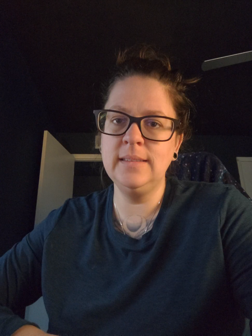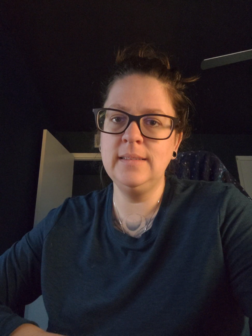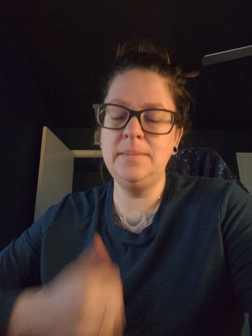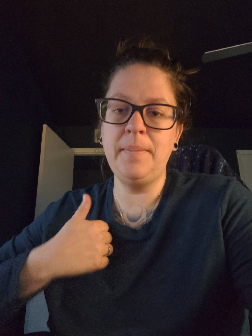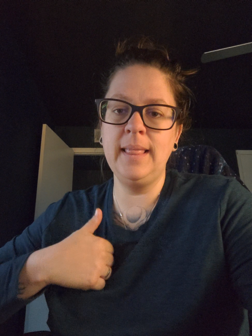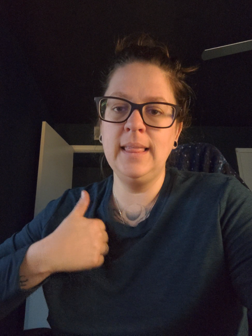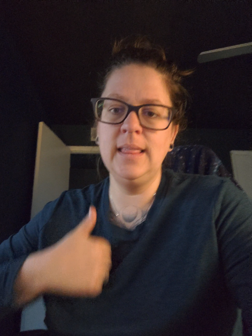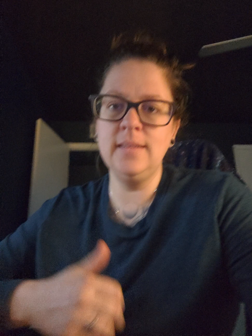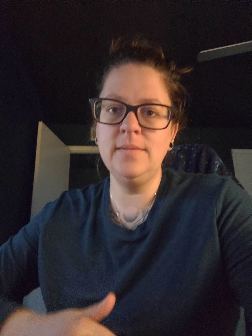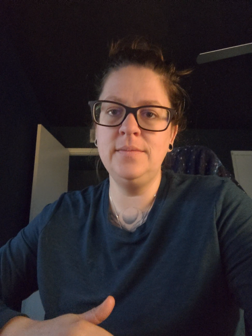bath